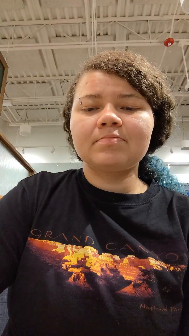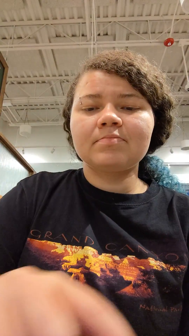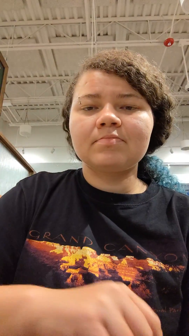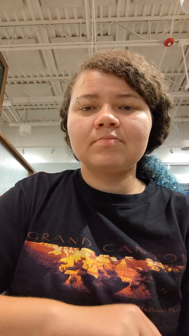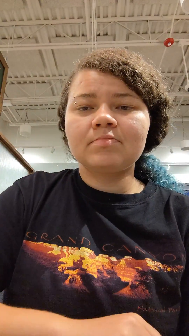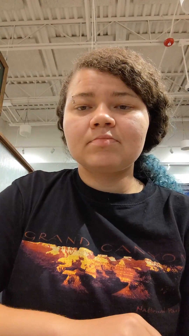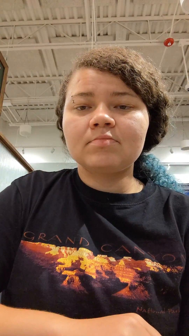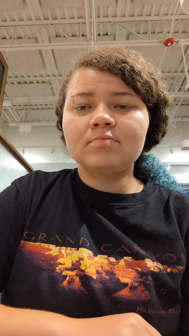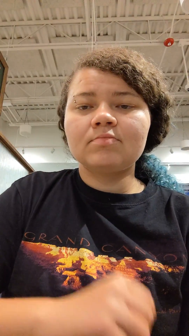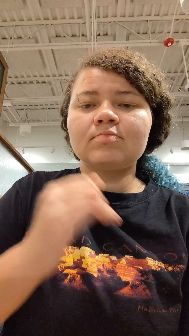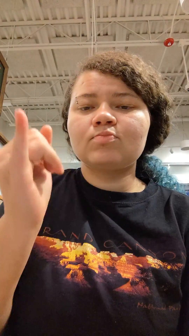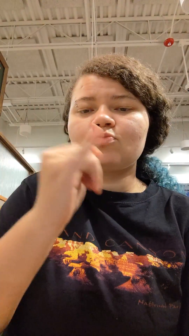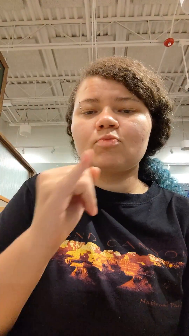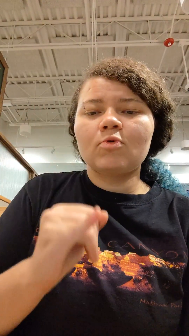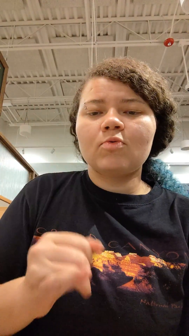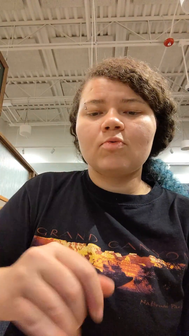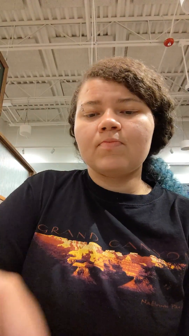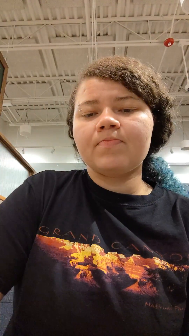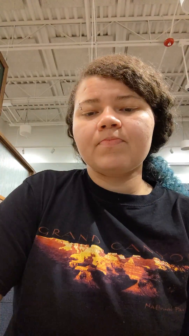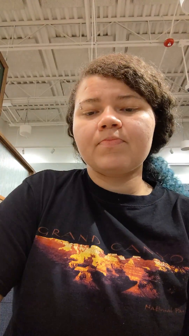draw